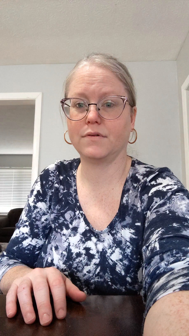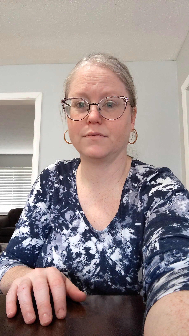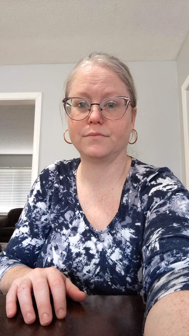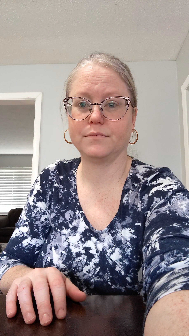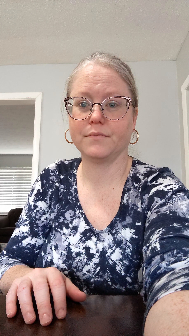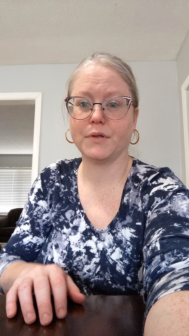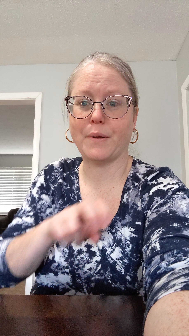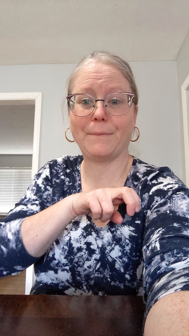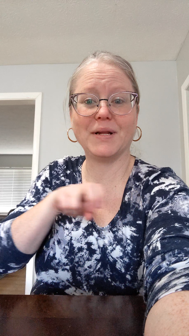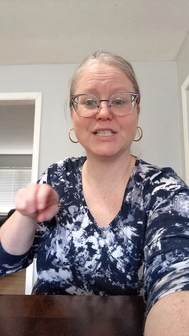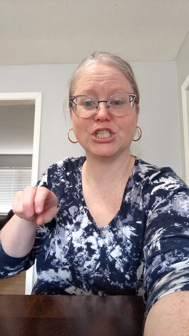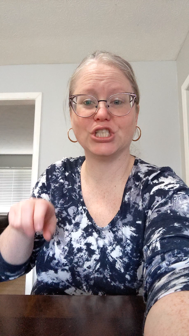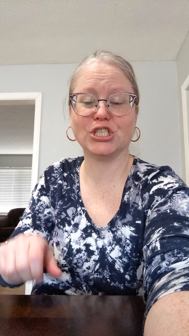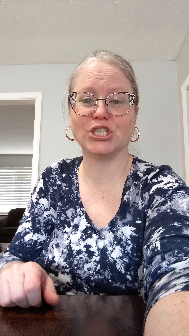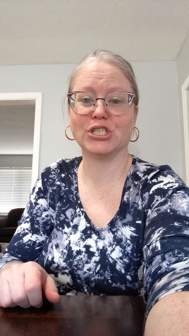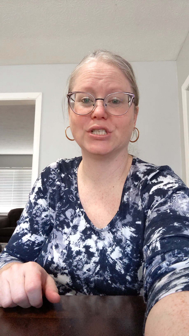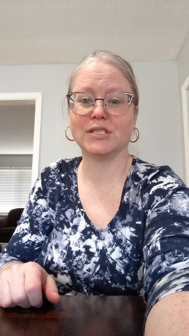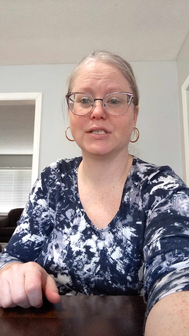bench